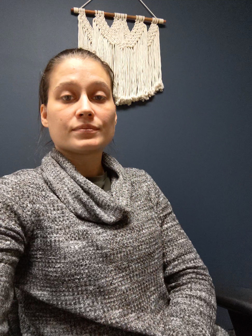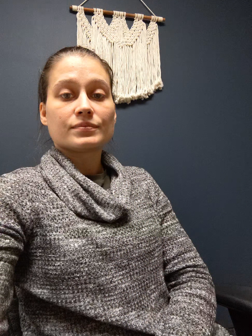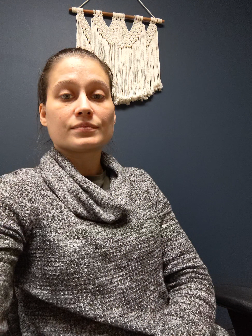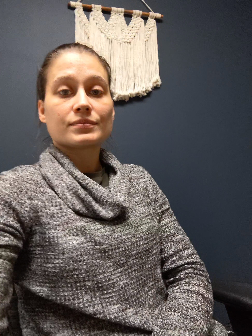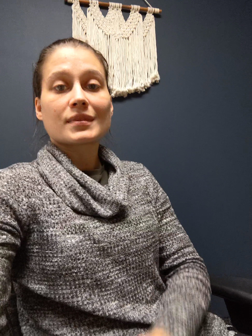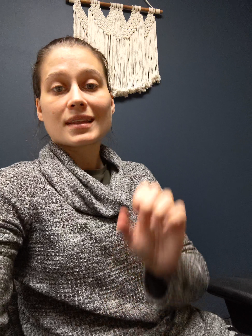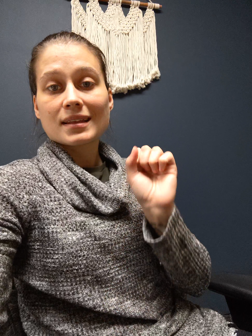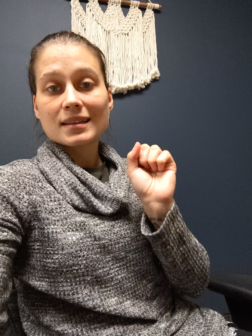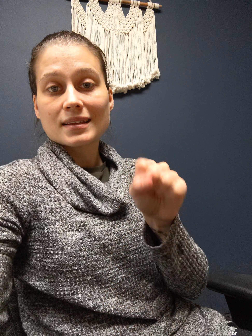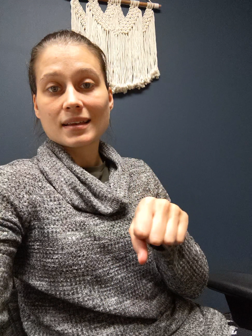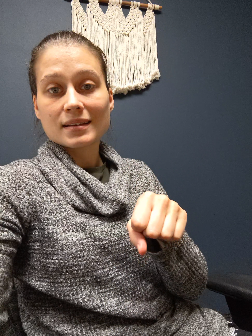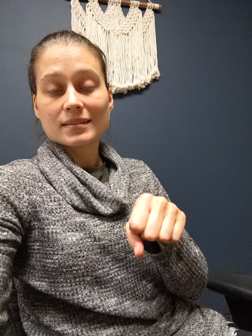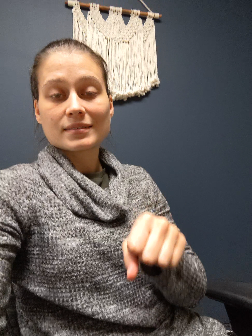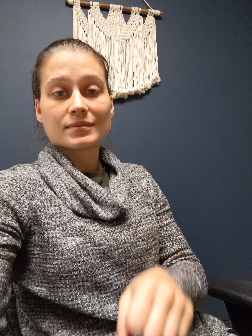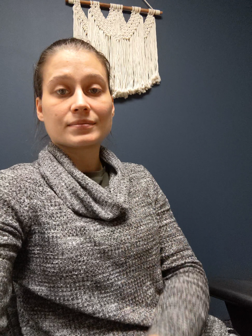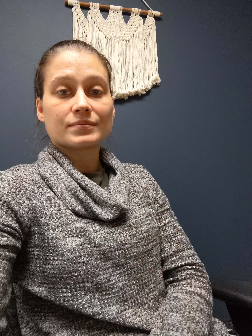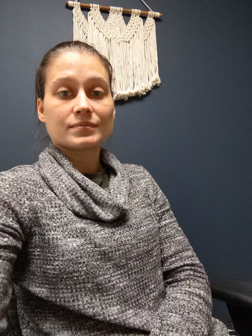can